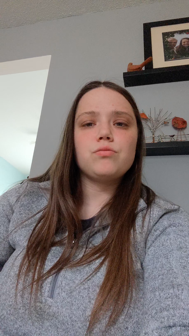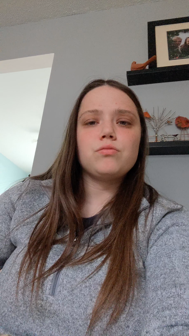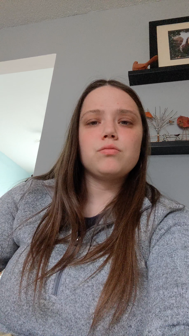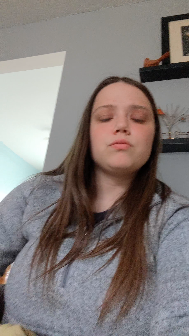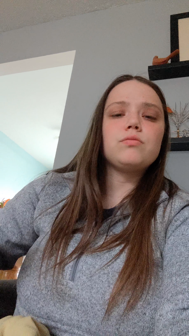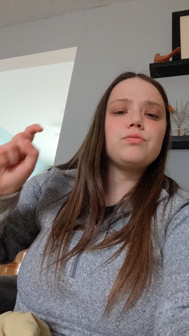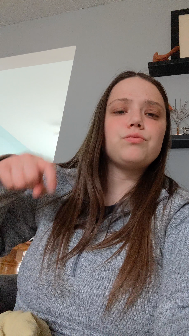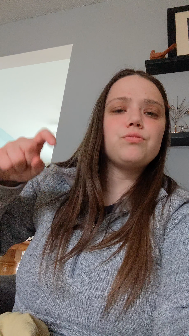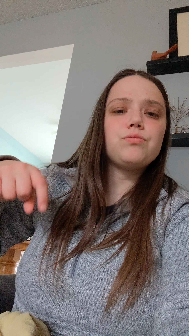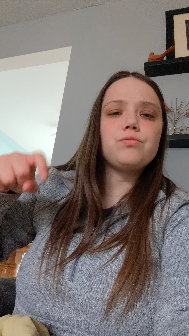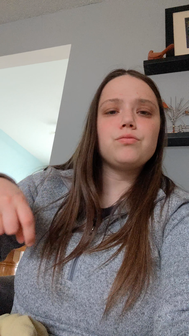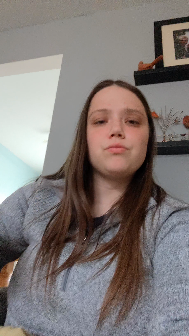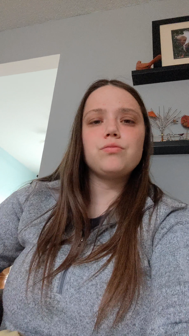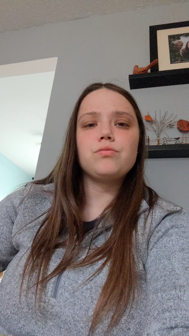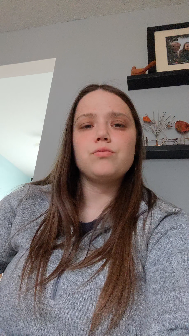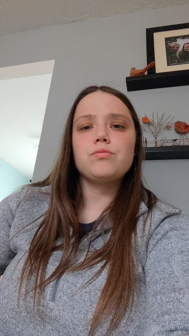should